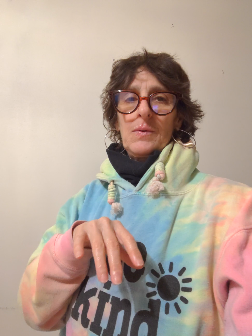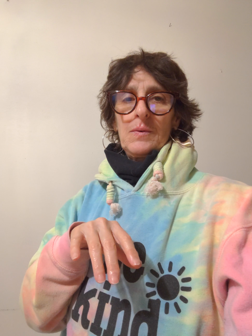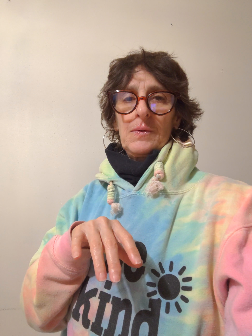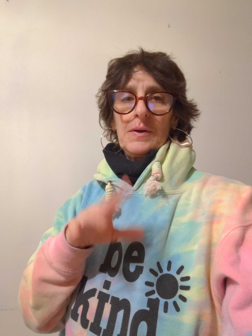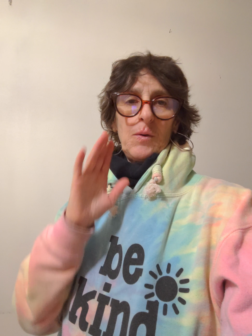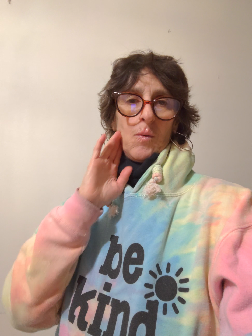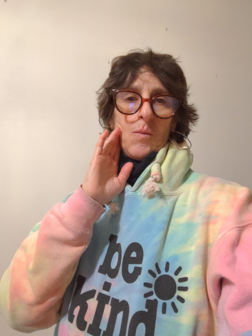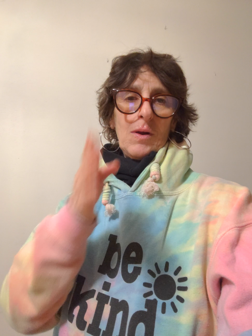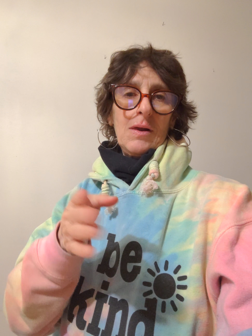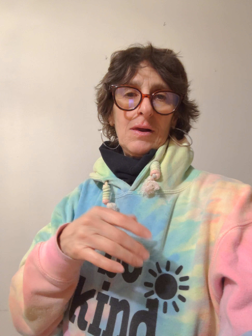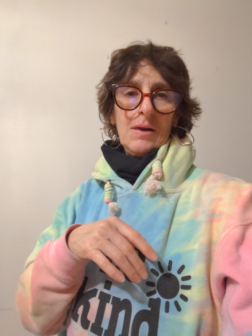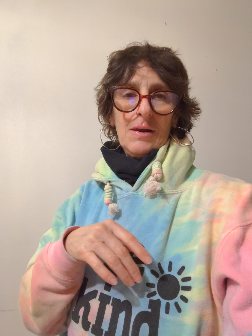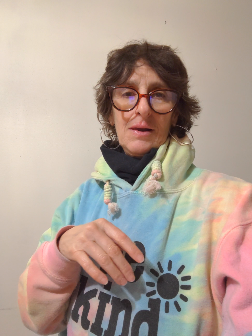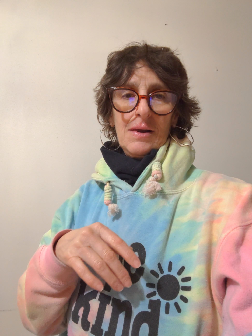will